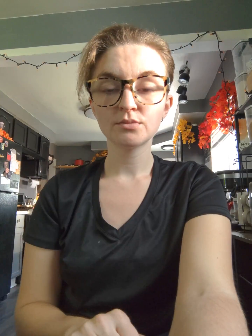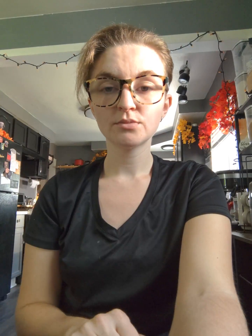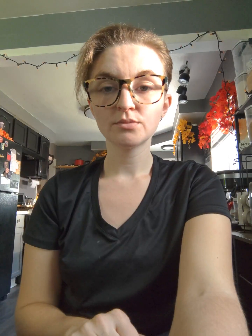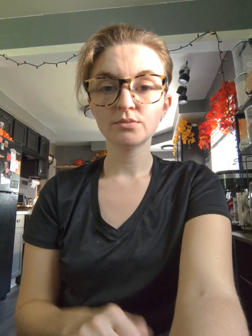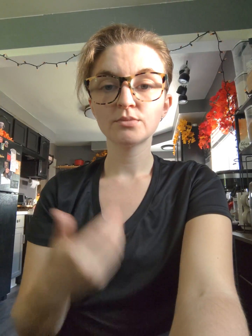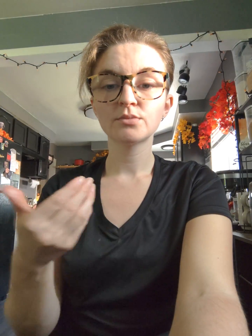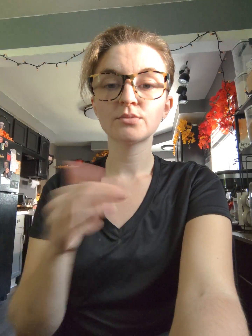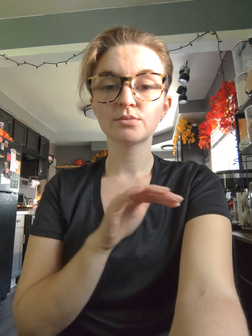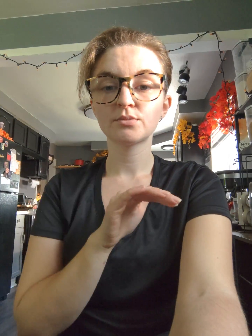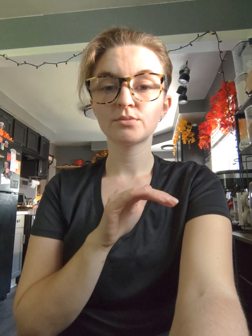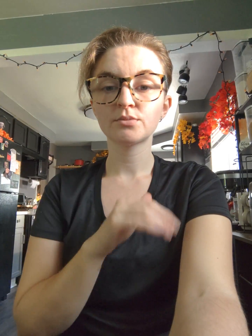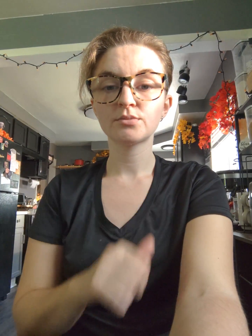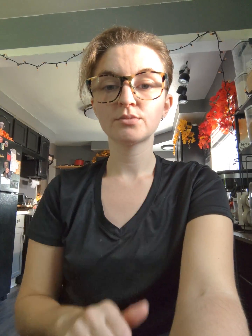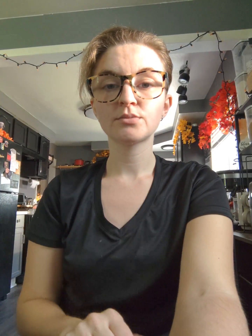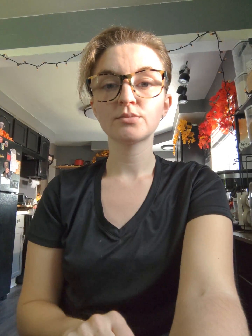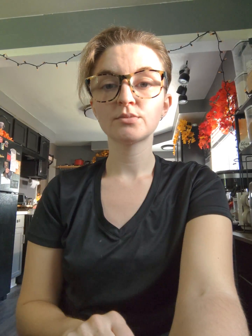cover